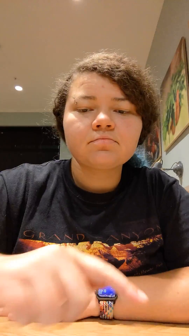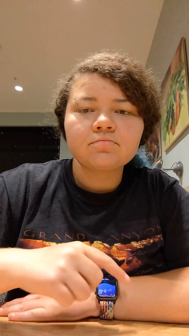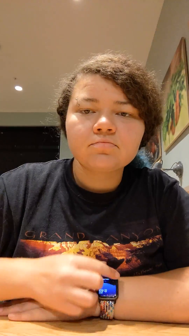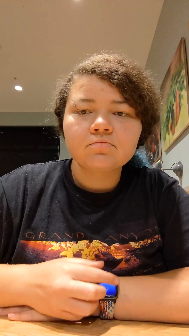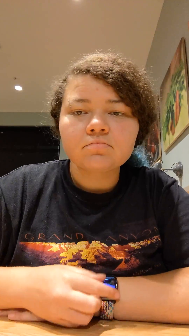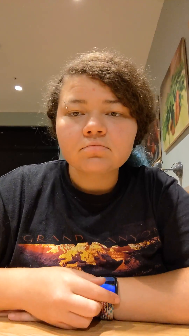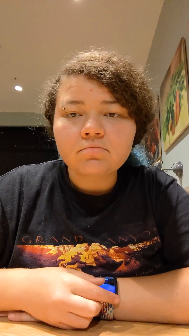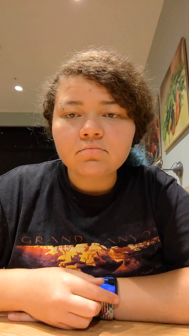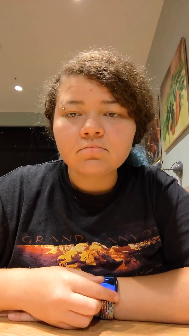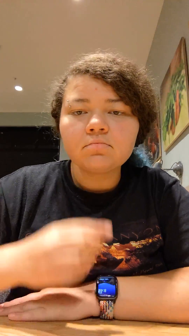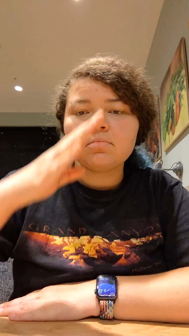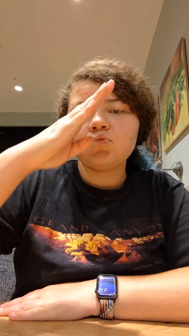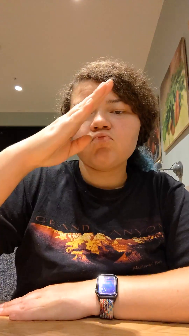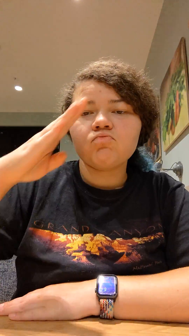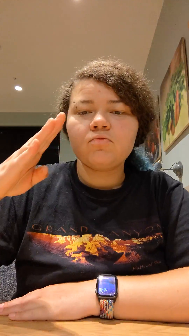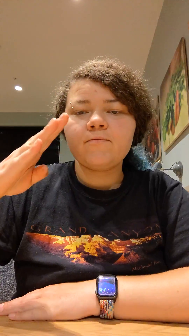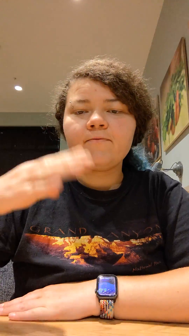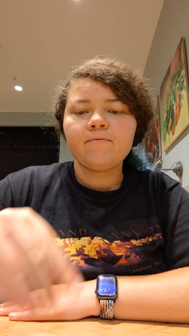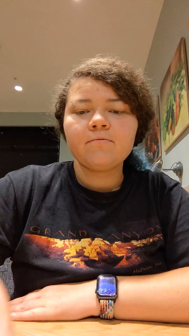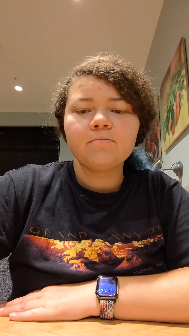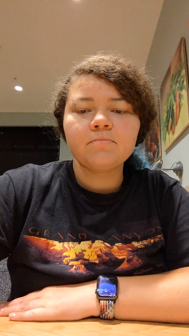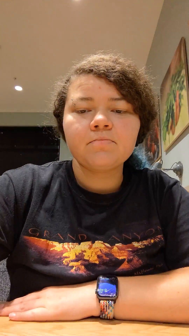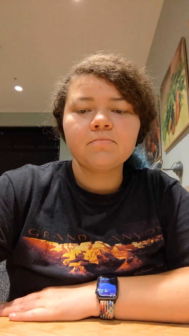roof